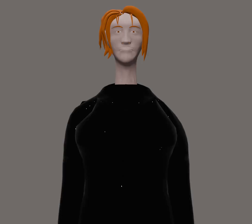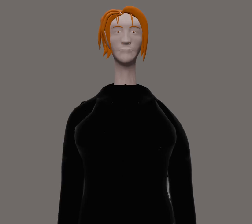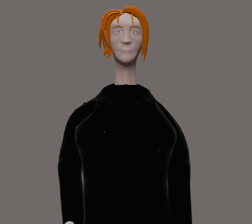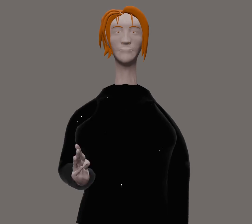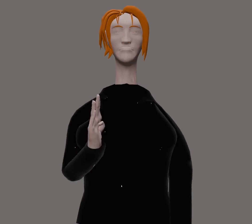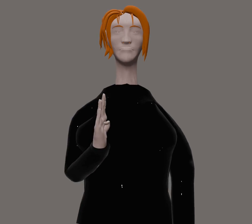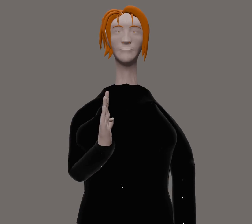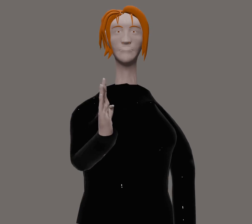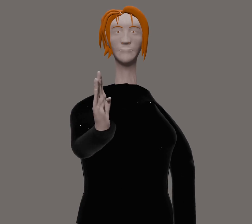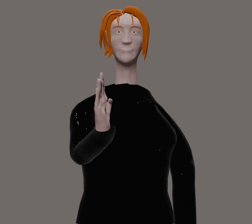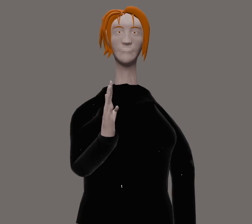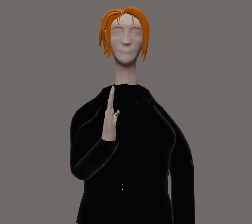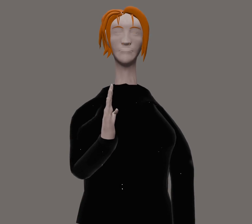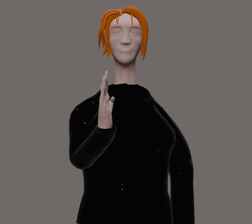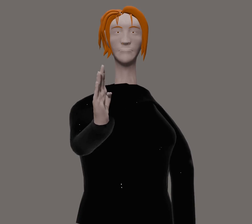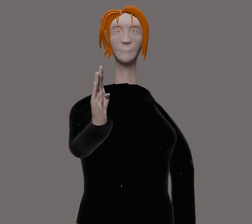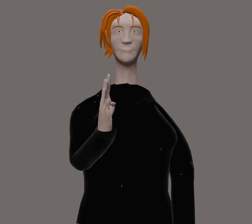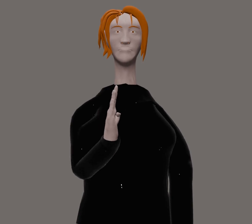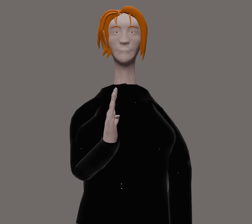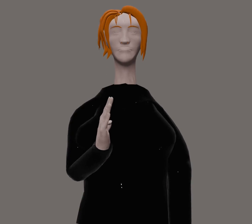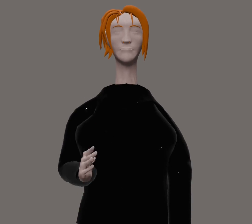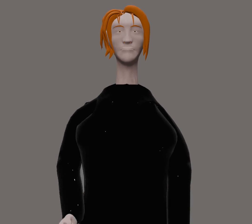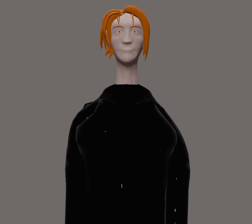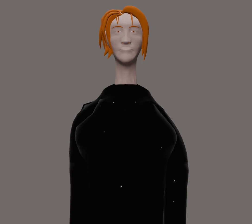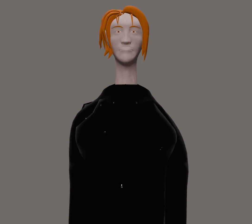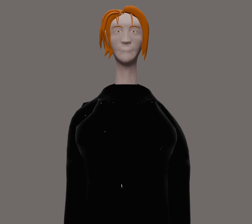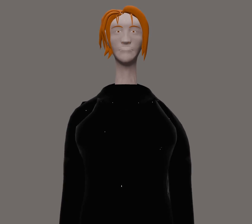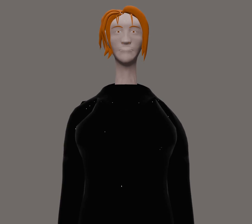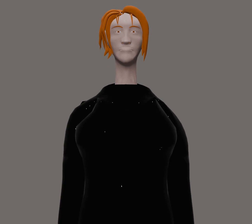Between You and Me